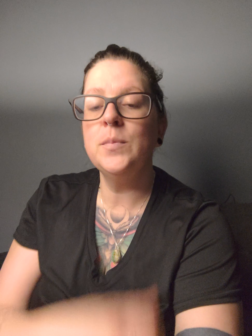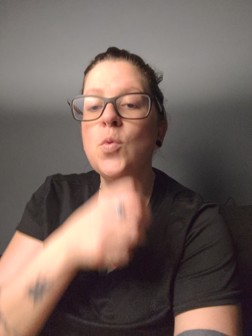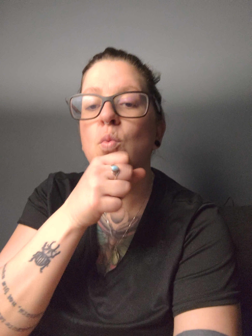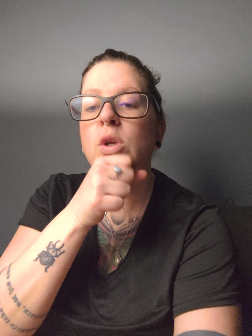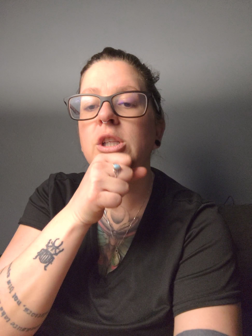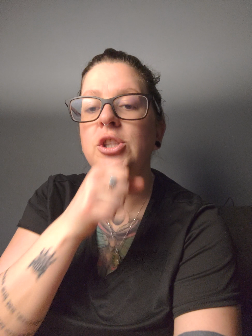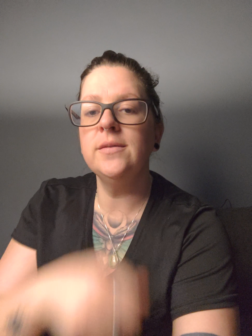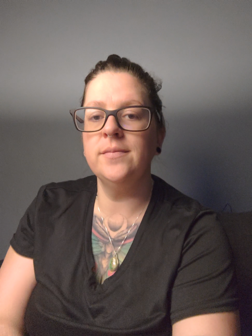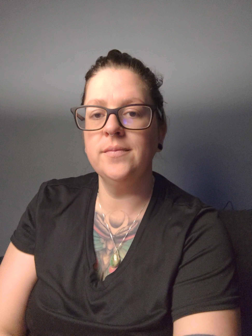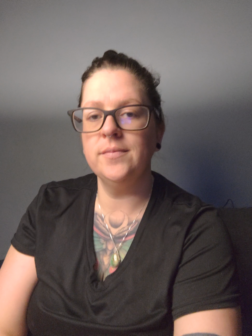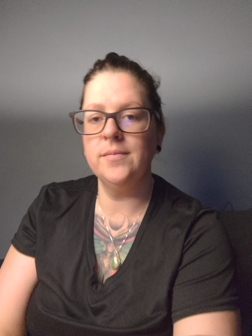orange